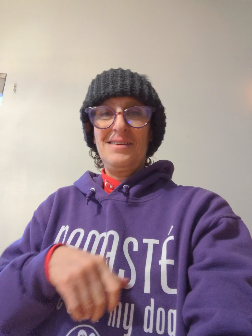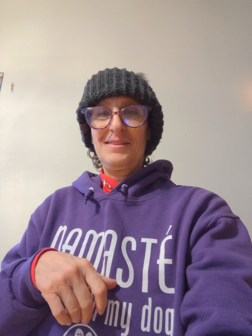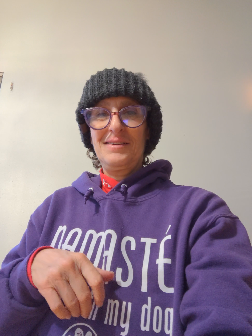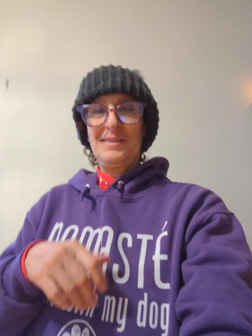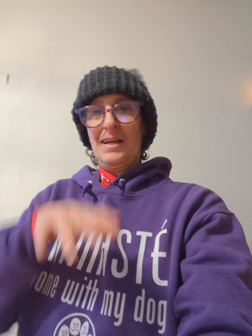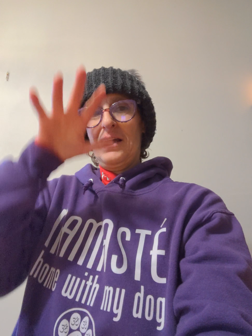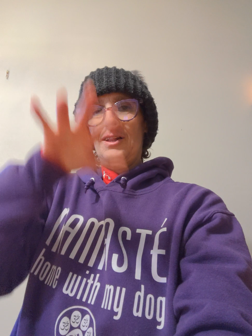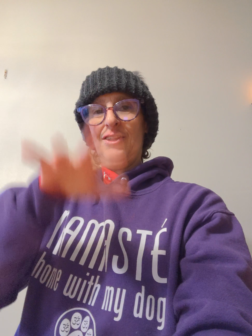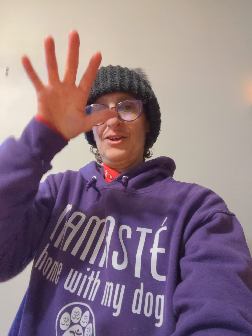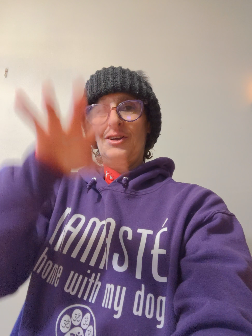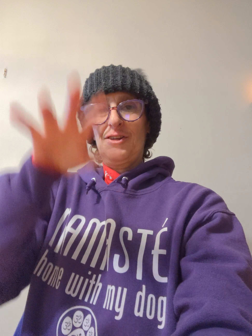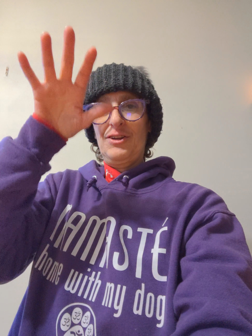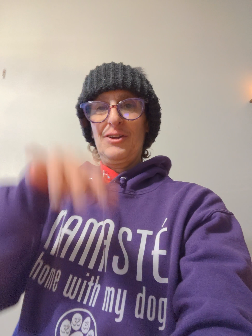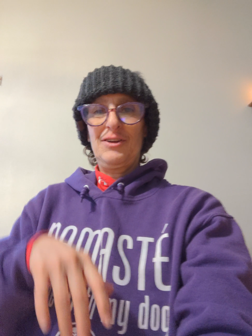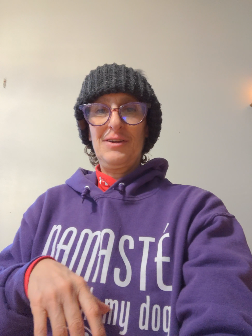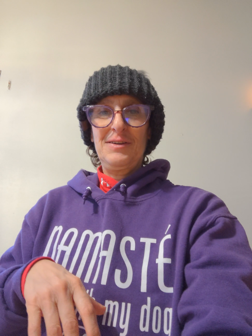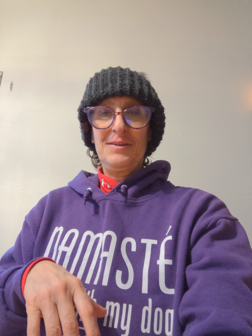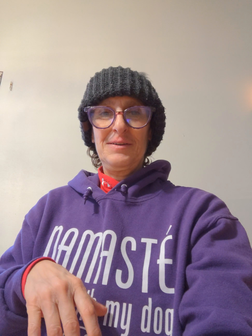alligator